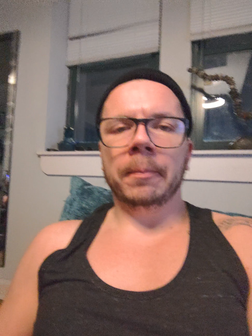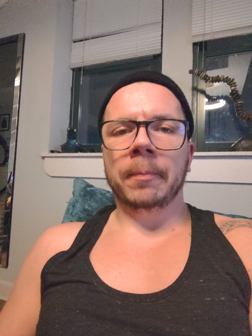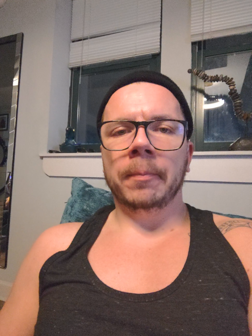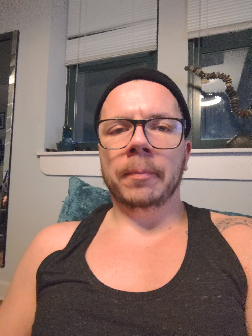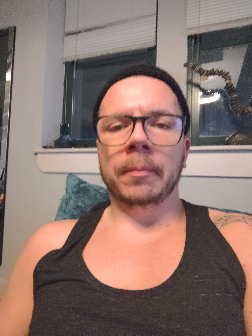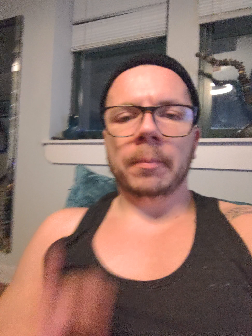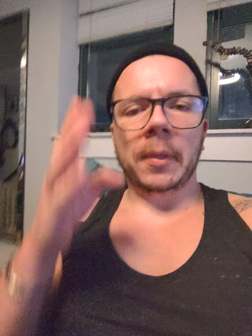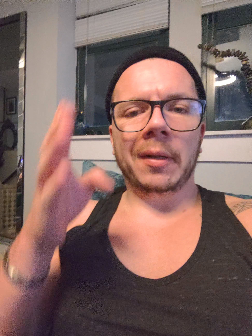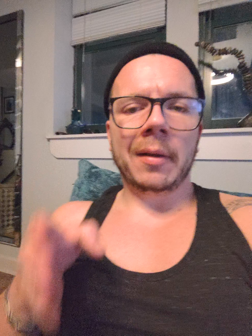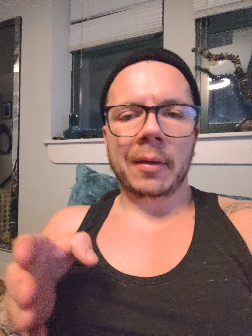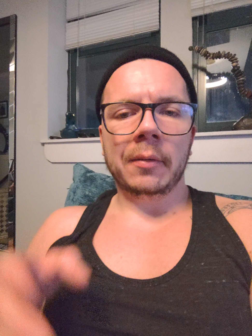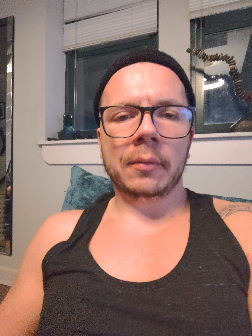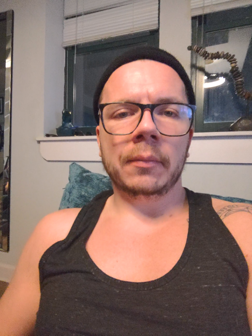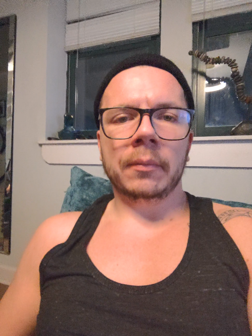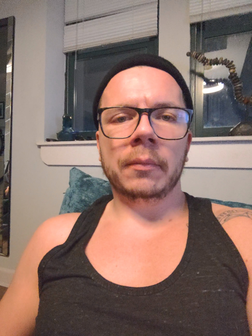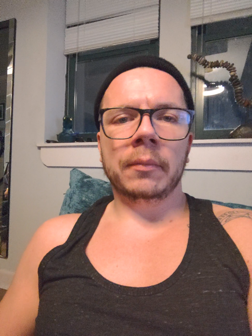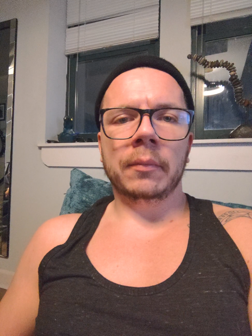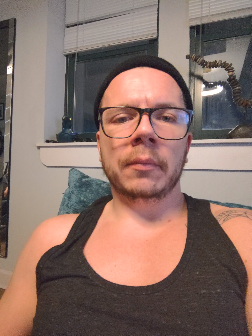beside